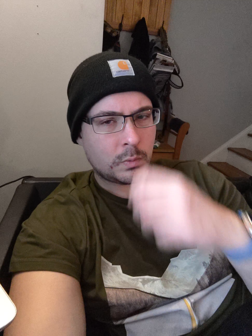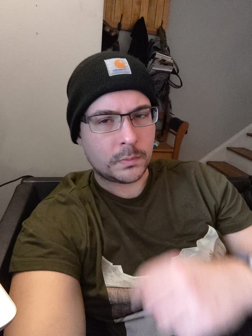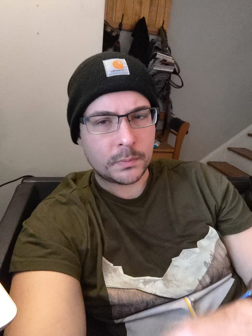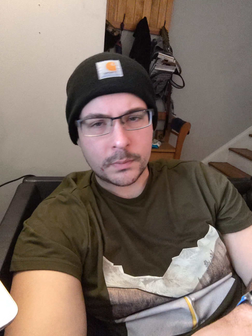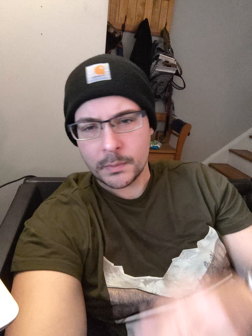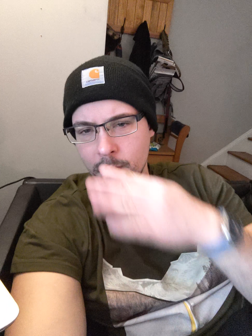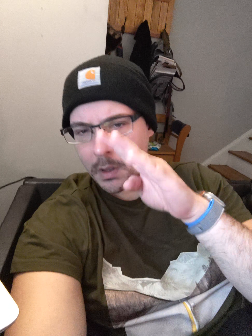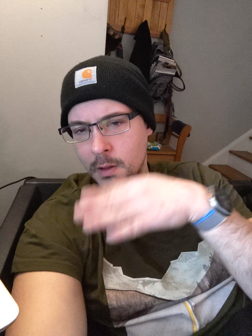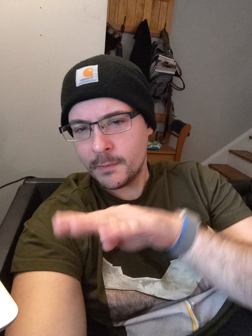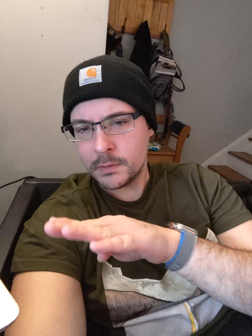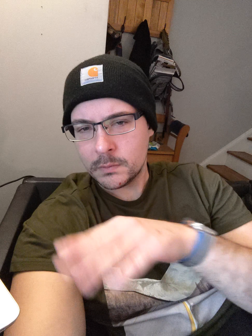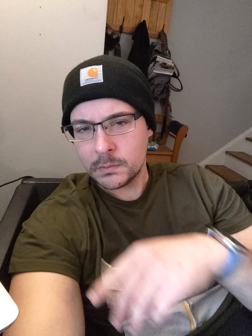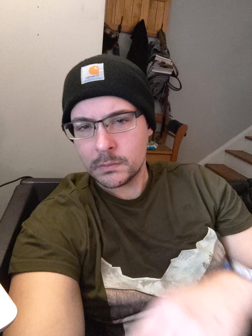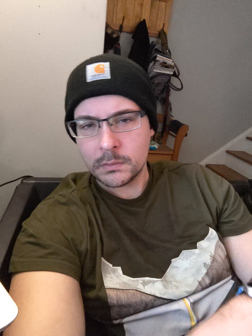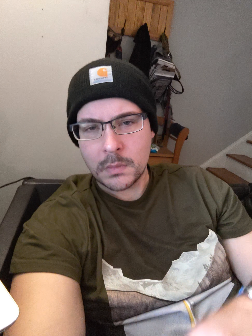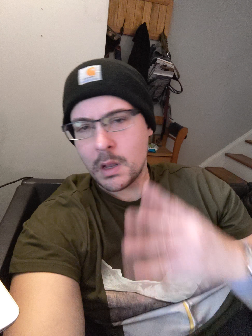elephant